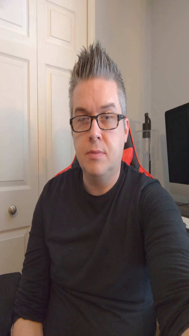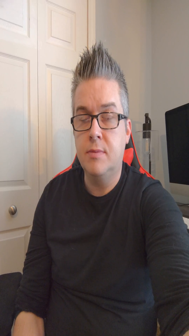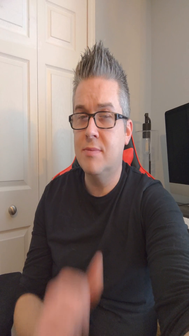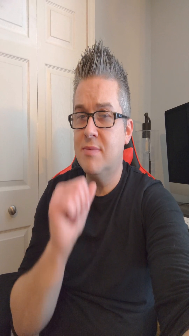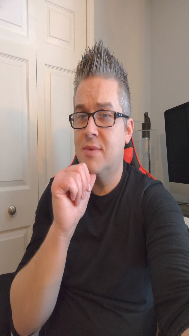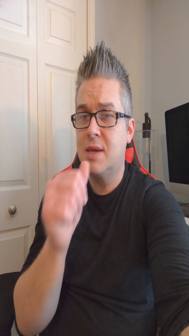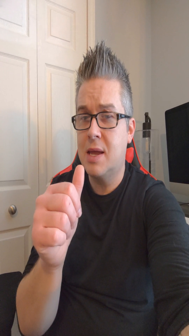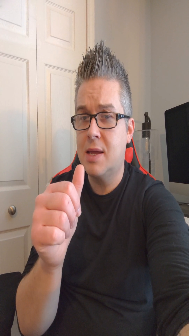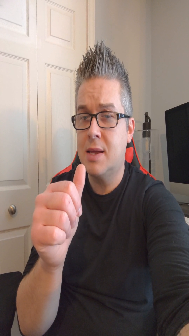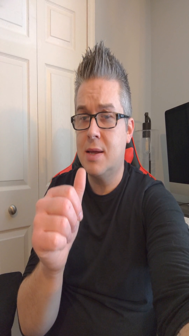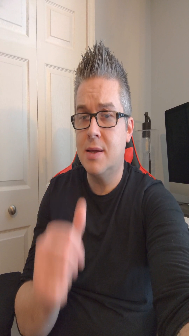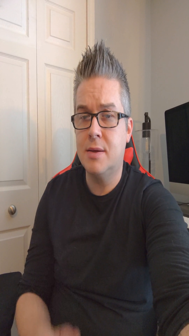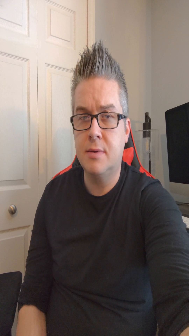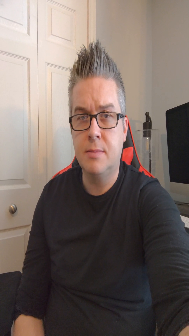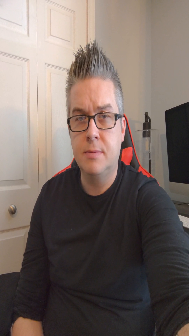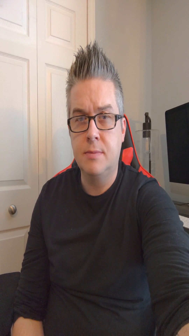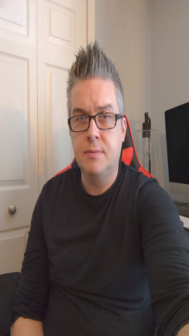not